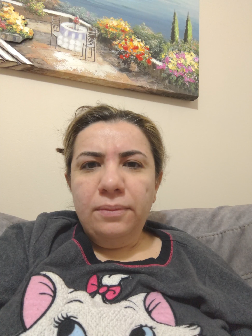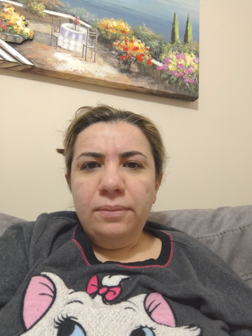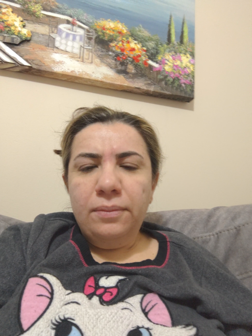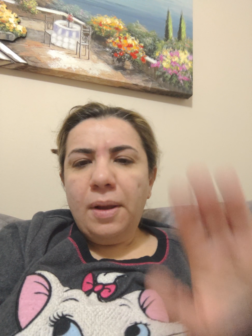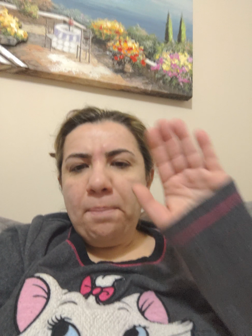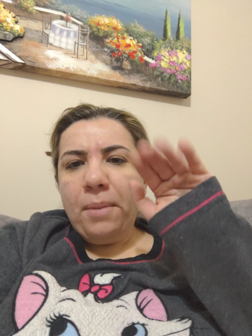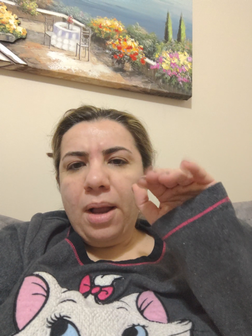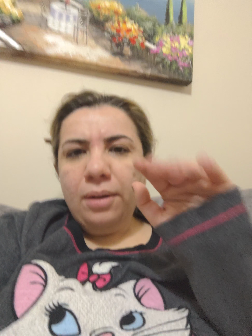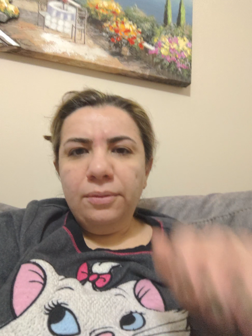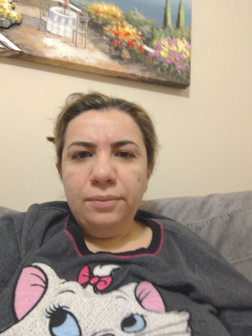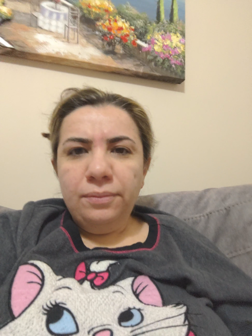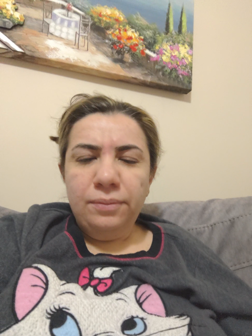bye